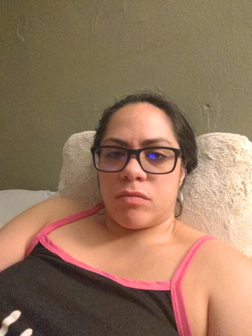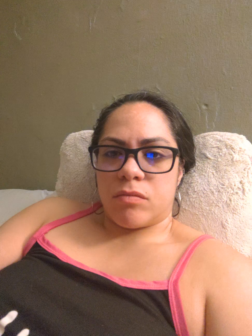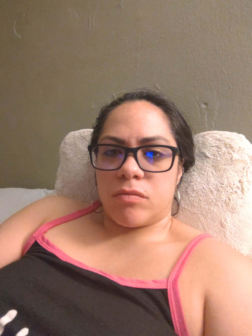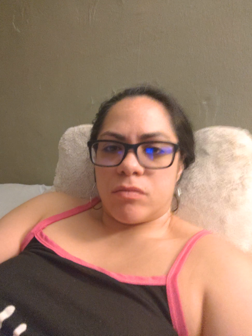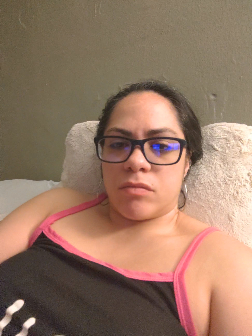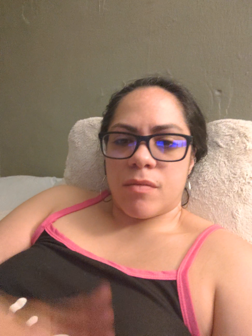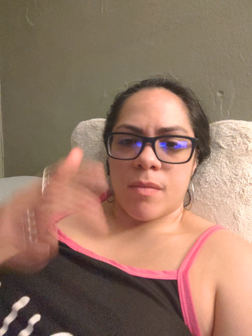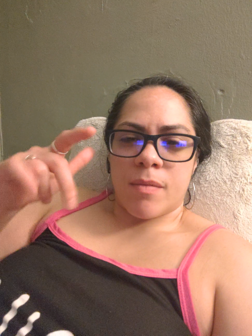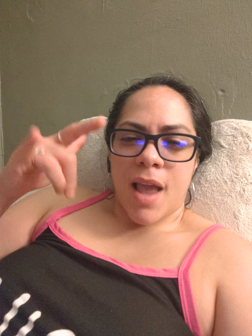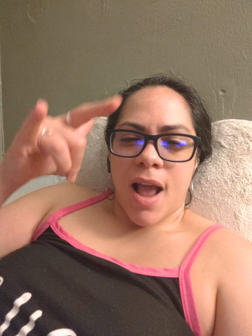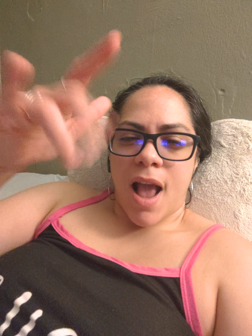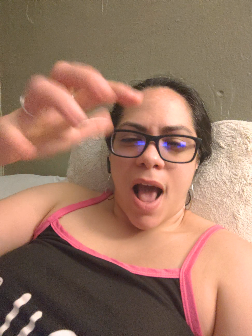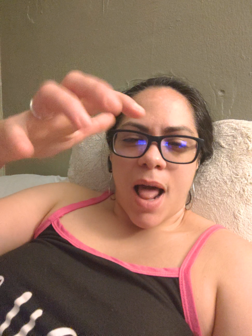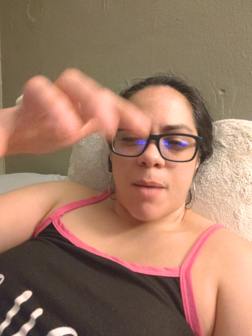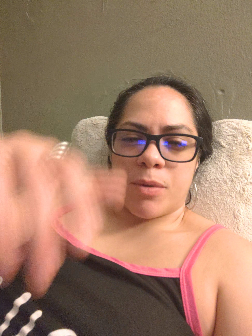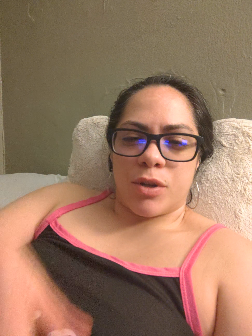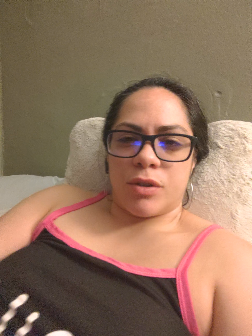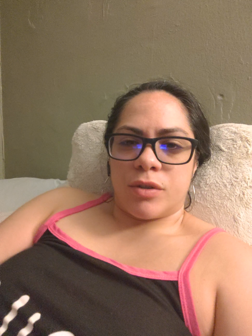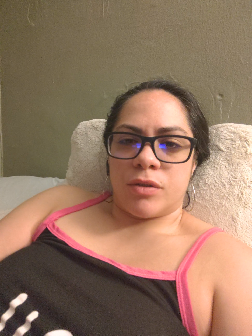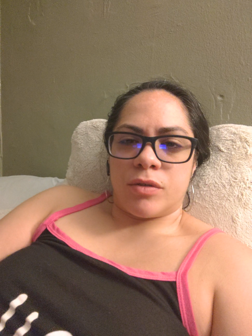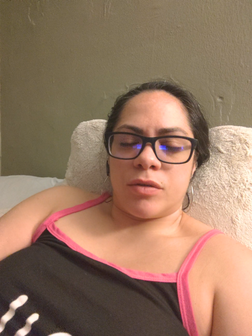helicopter